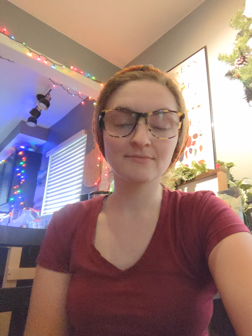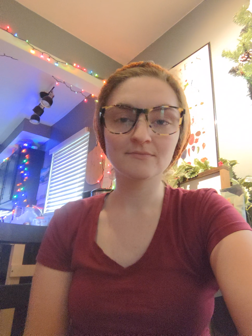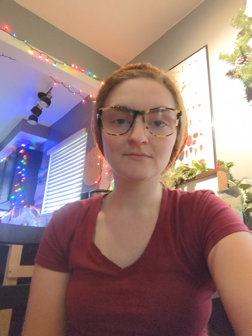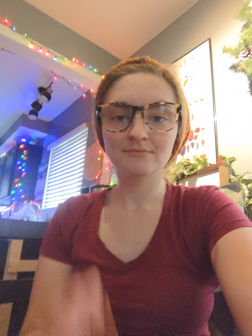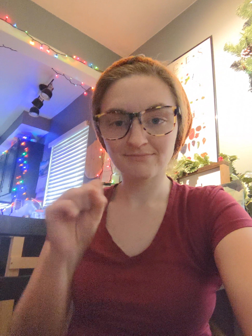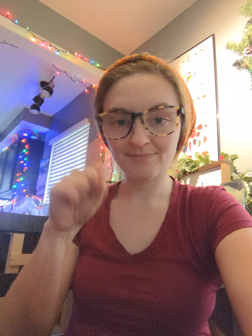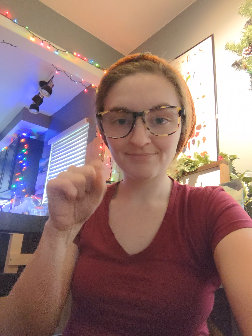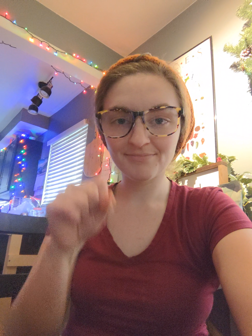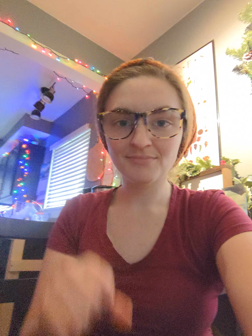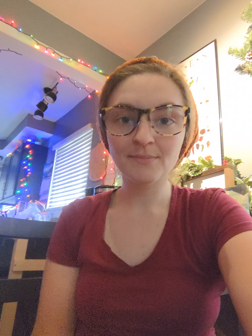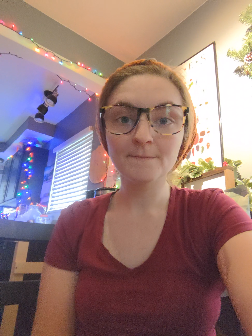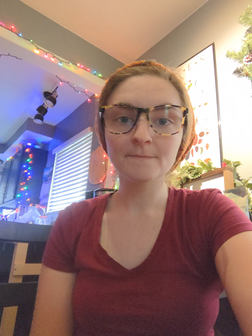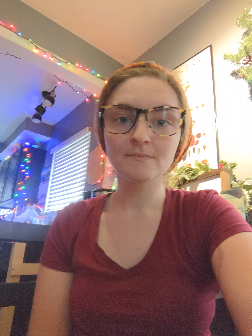yes